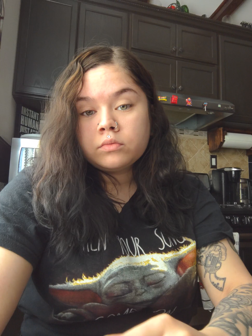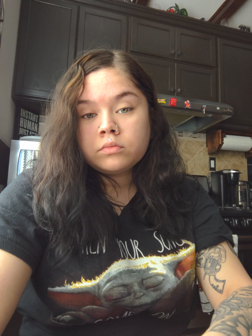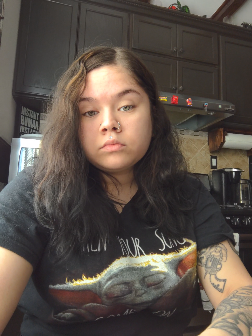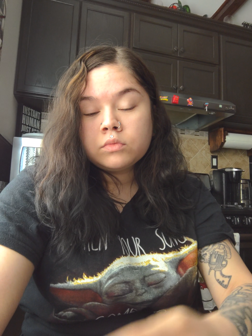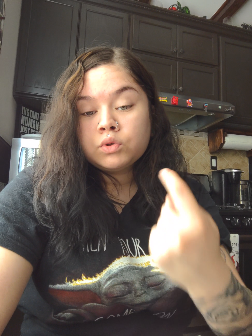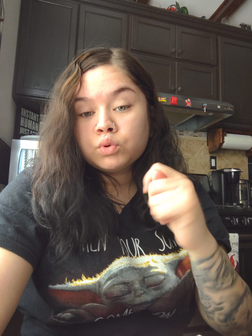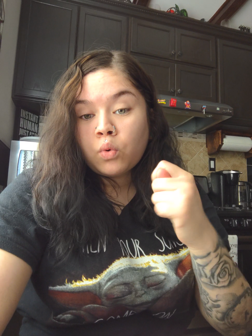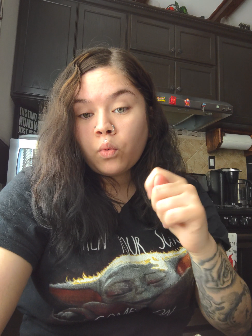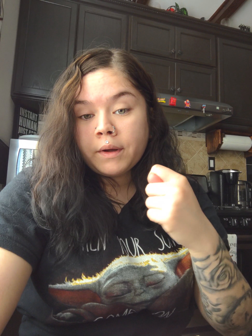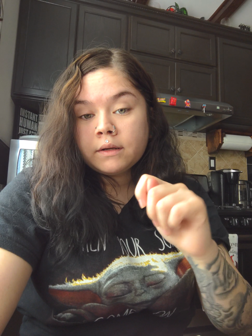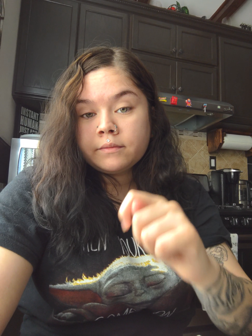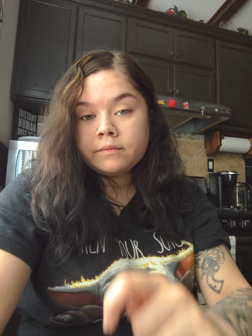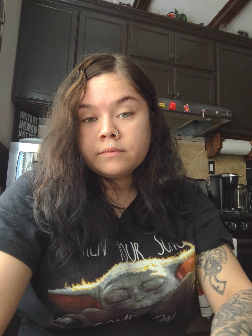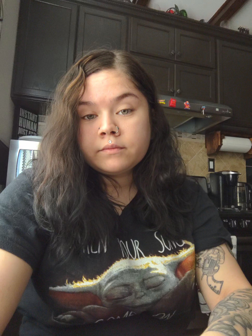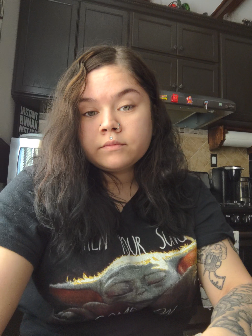toy